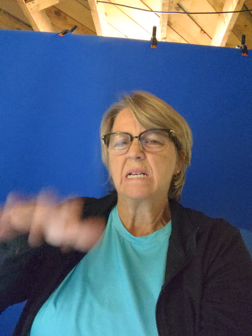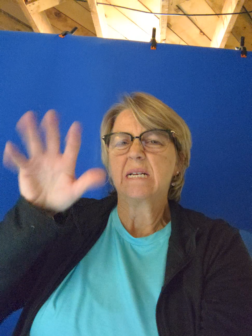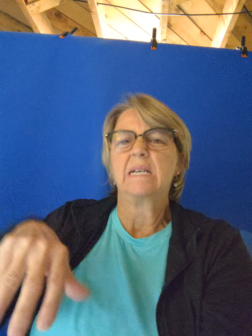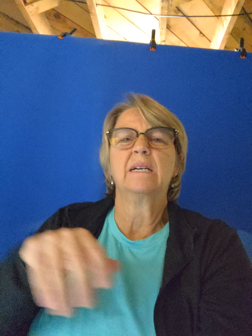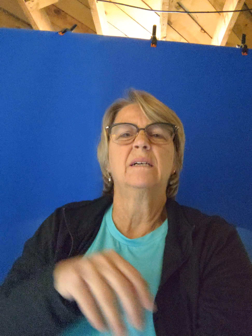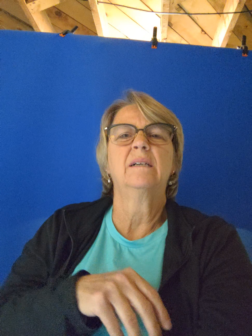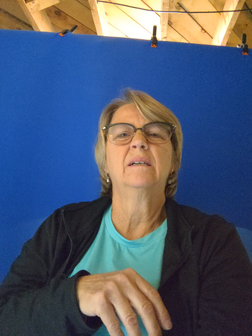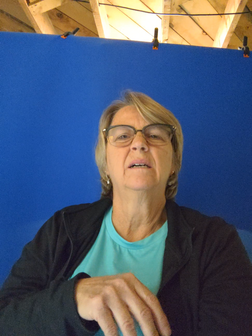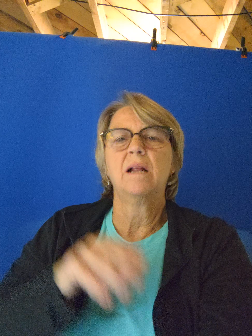rain